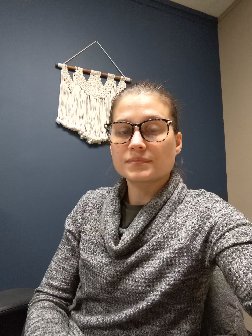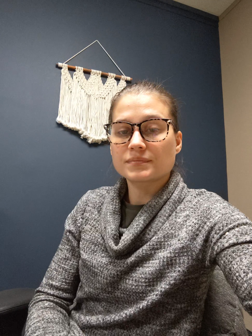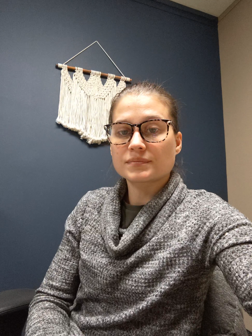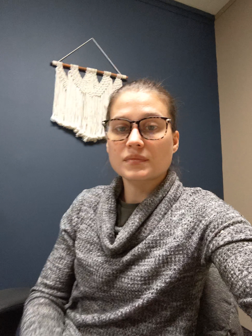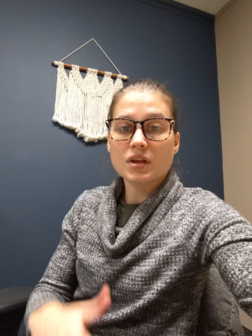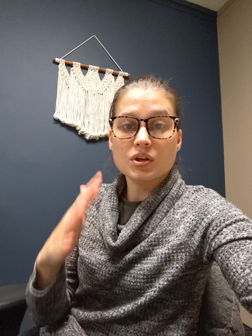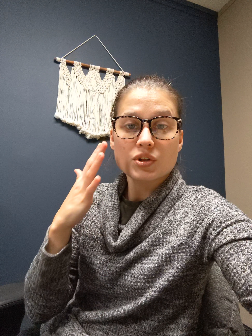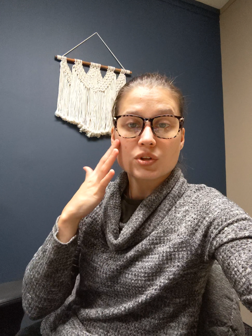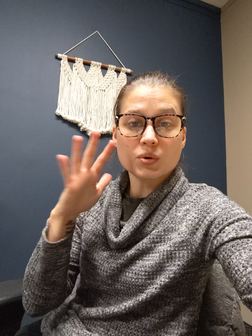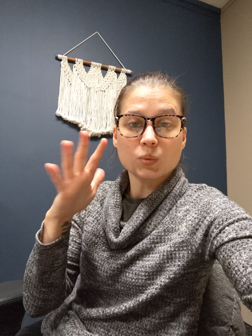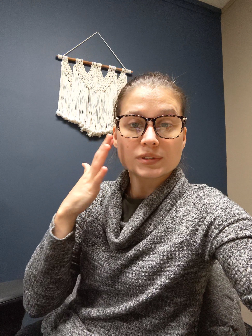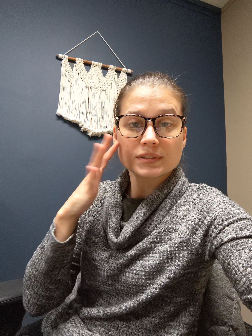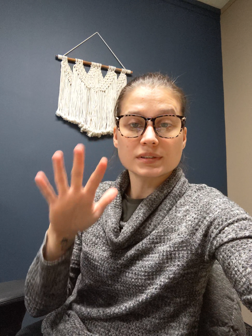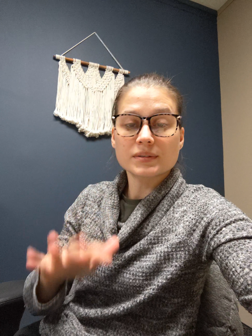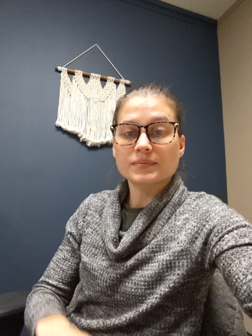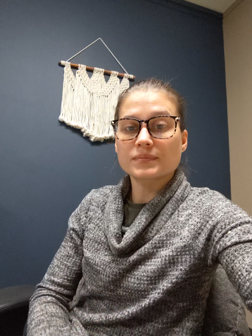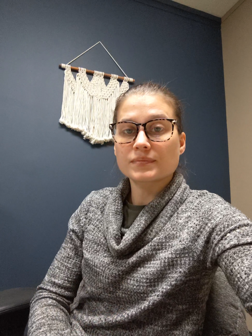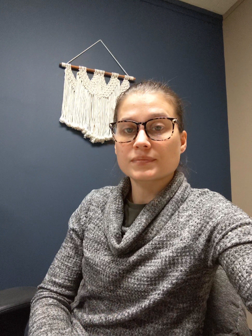noisy